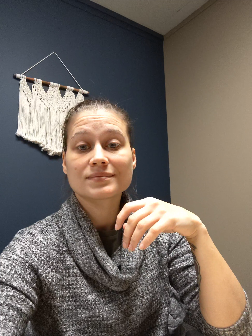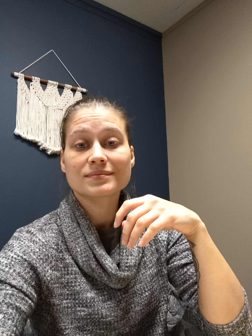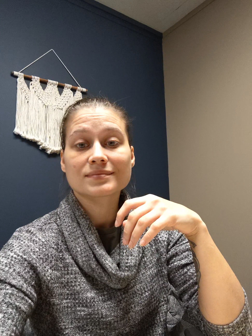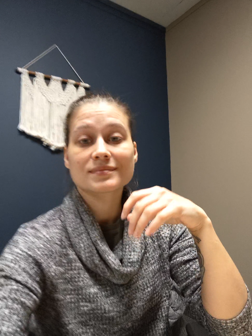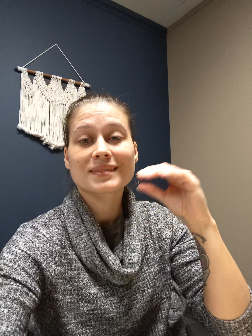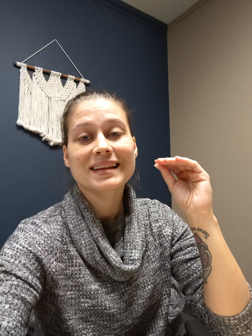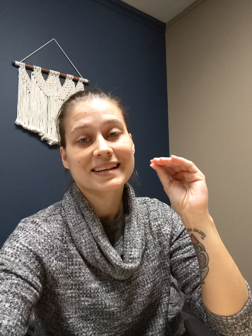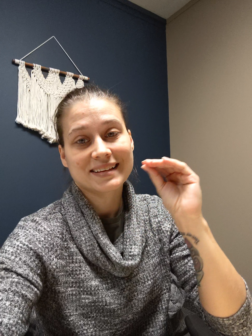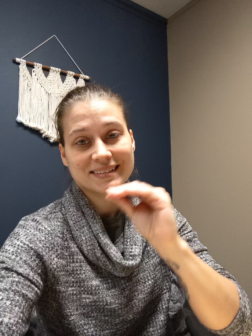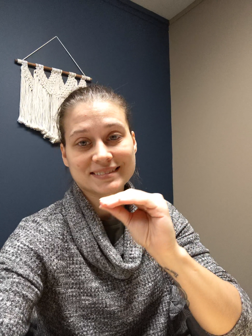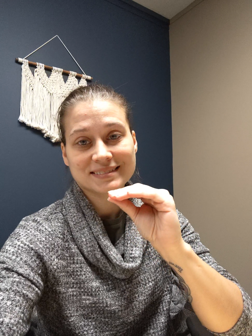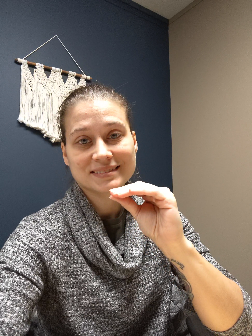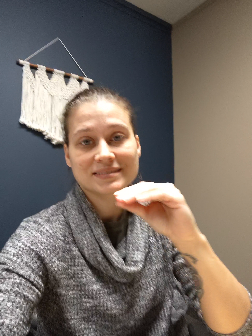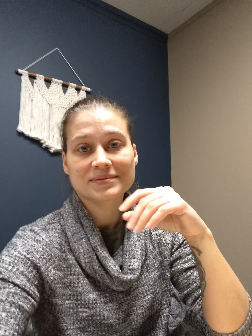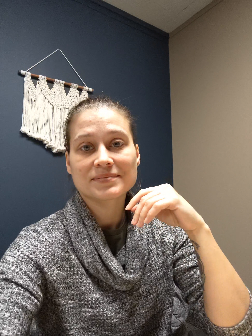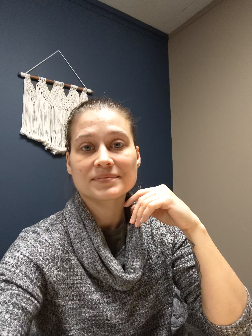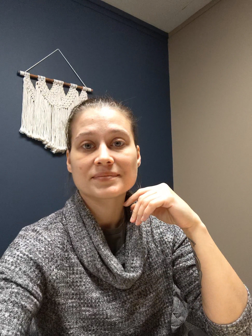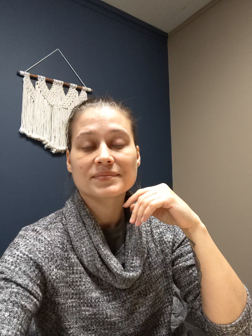kiss